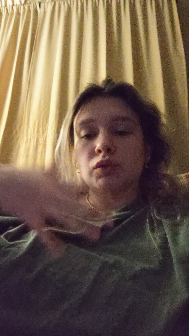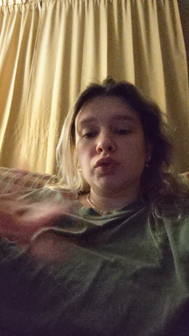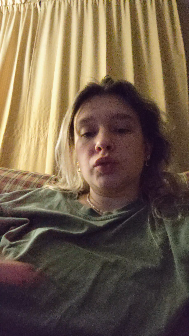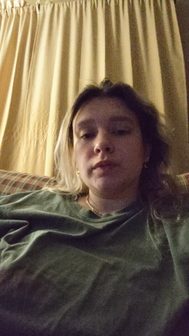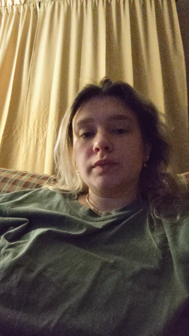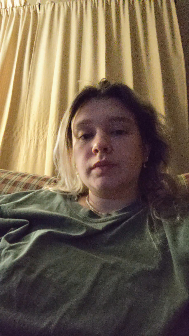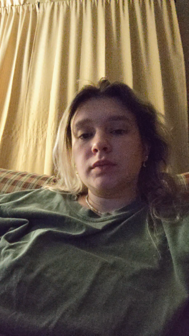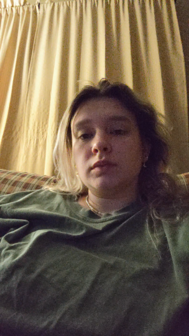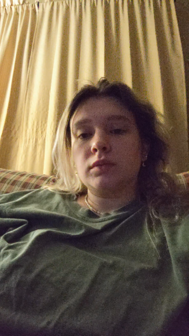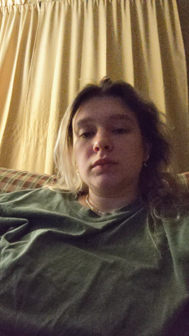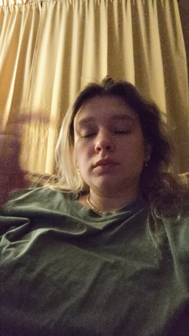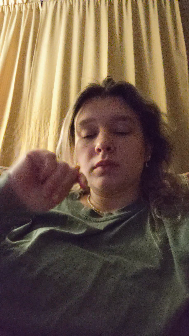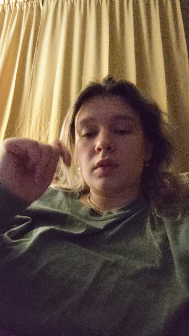bathroom